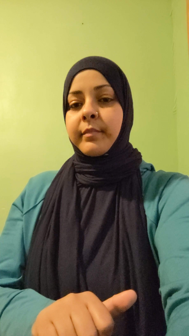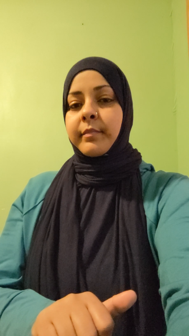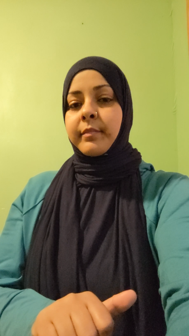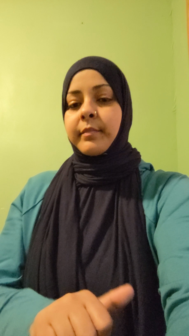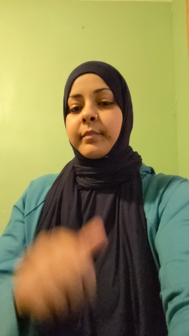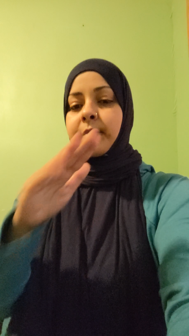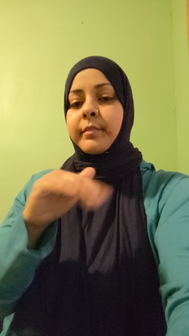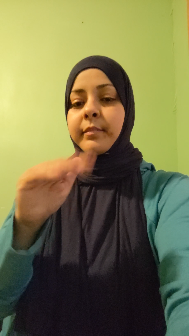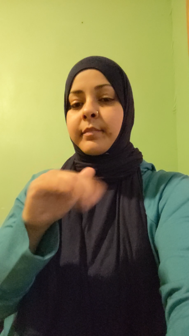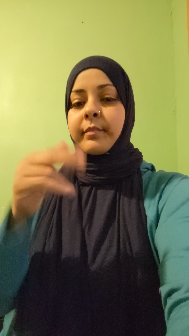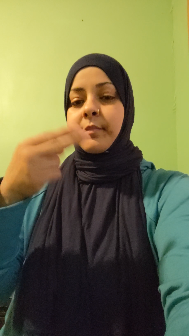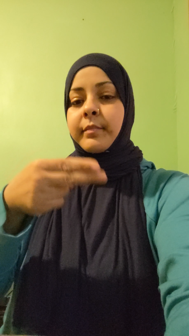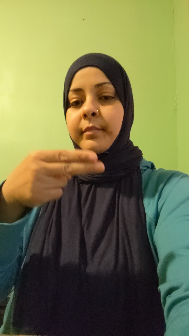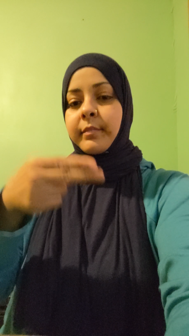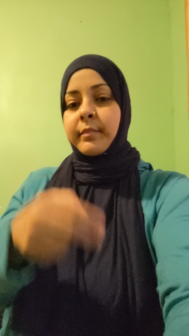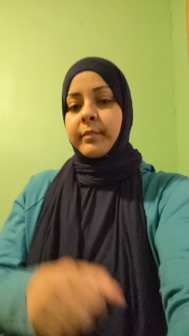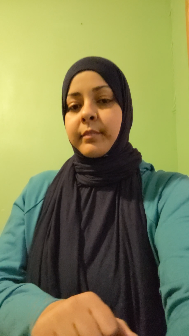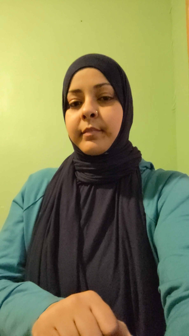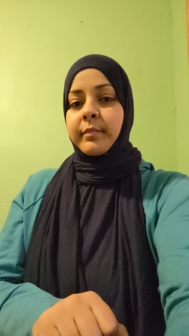pet's name